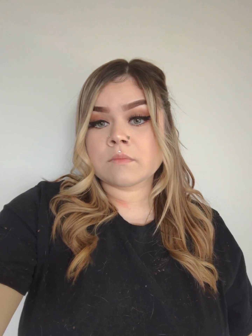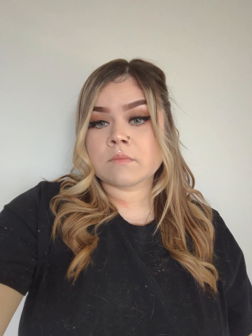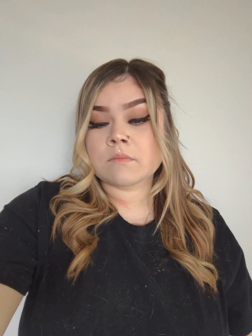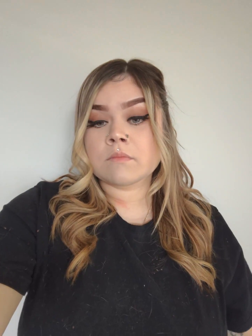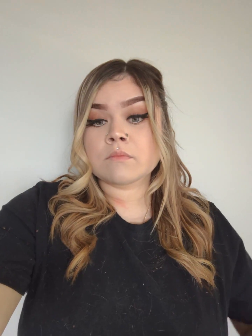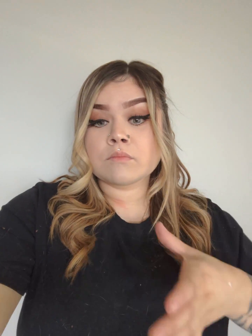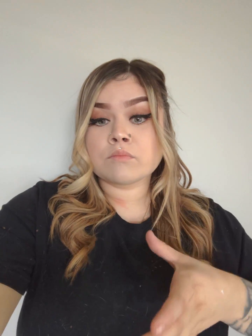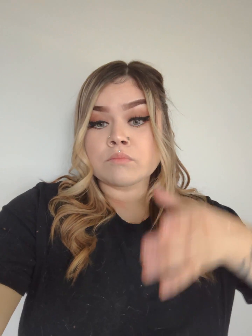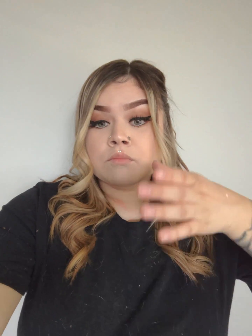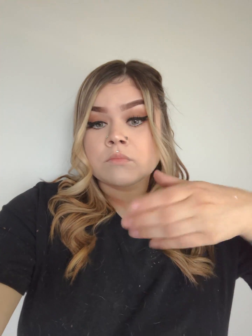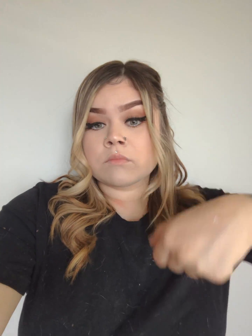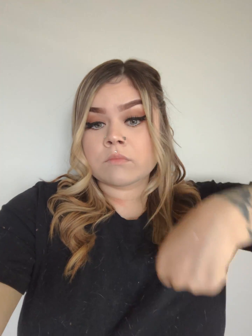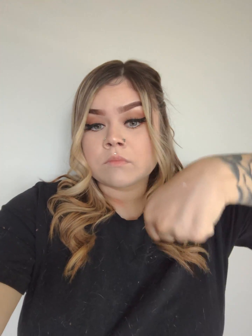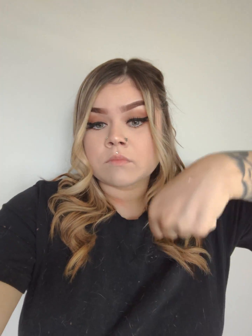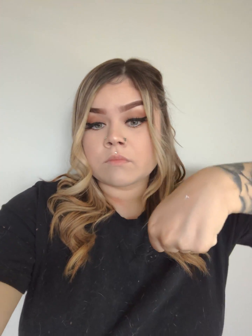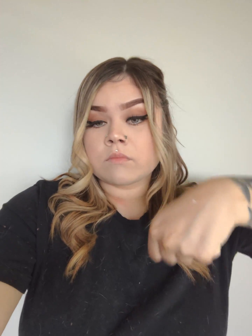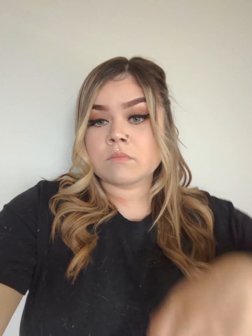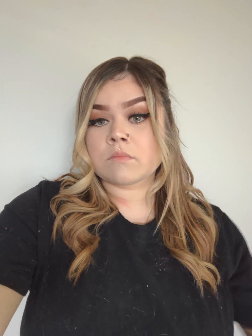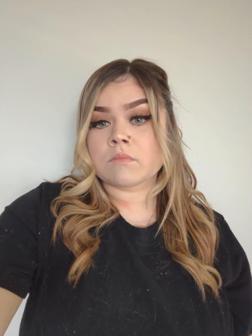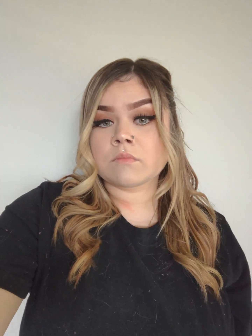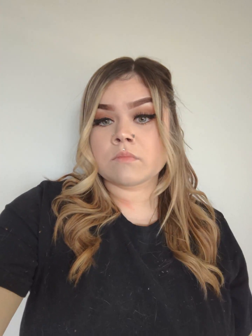bucket